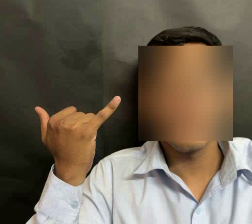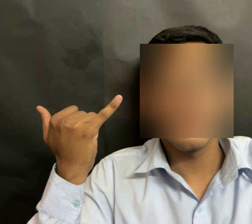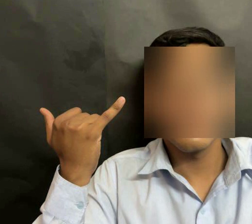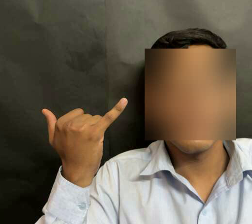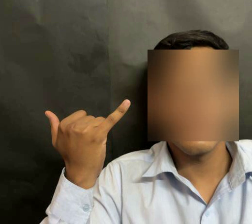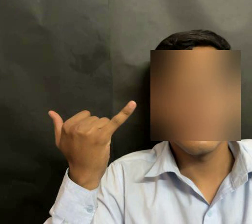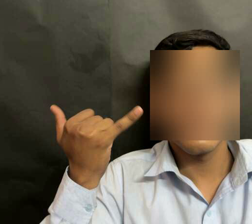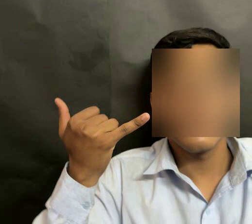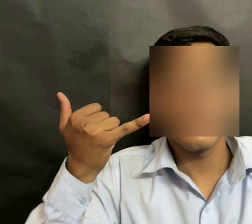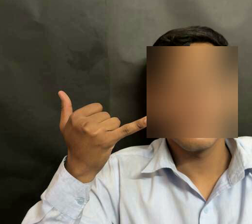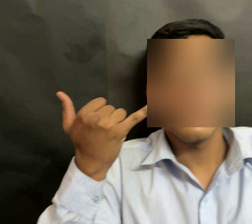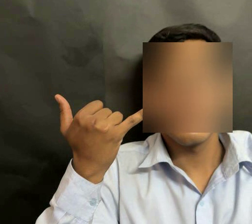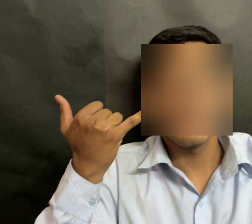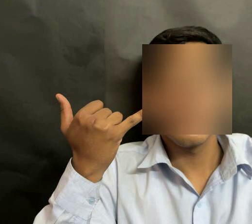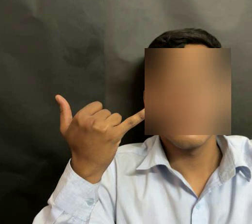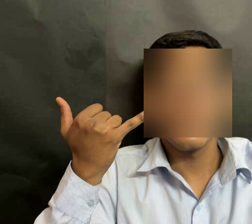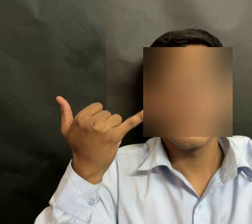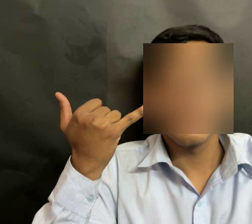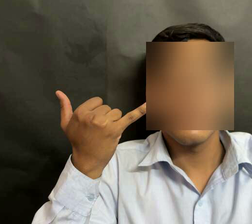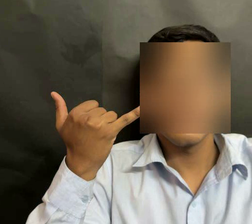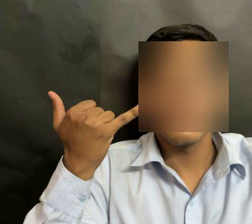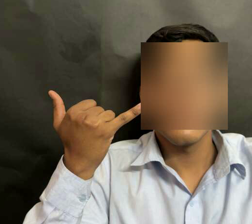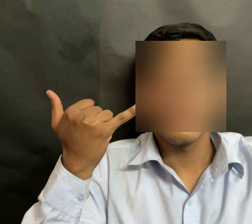Y